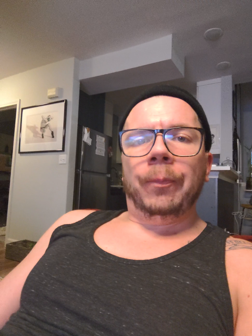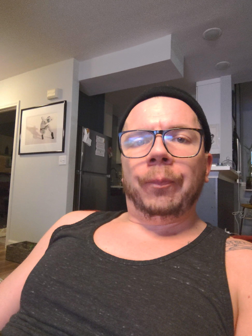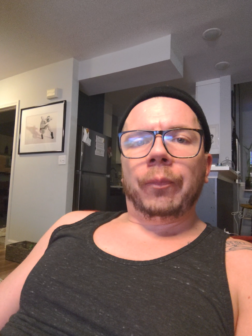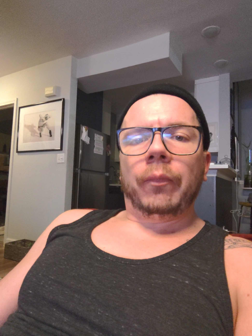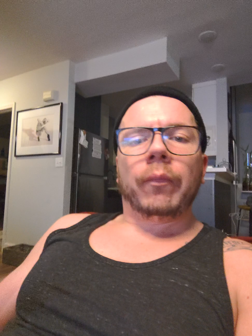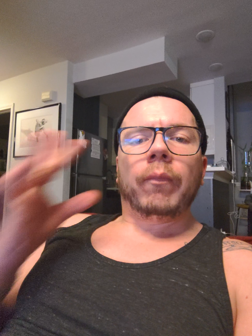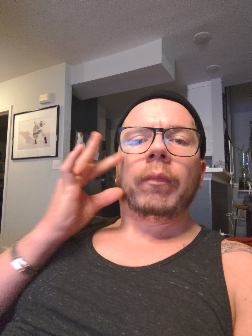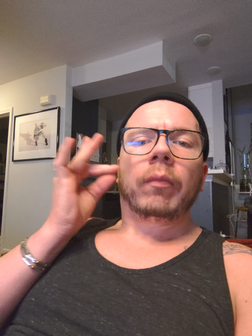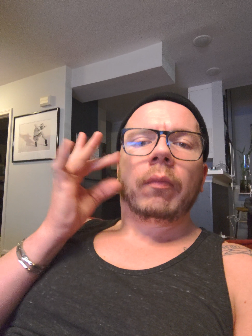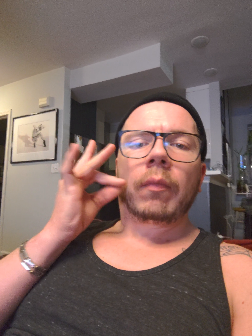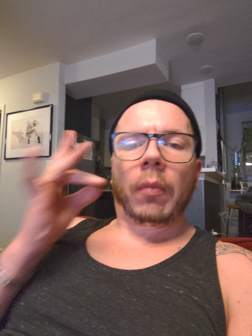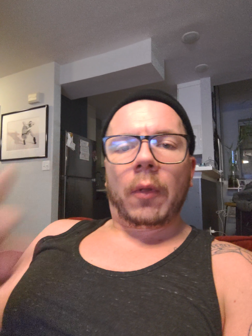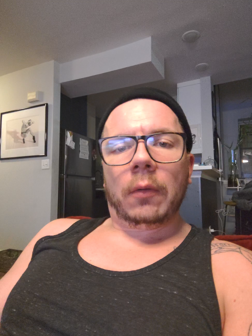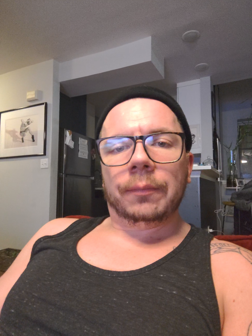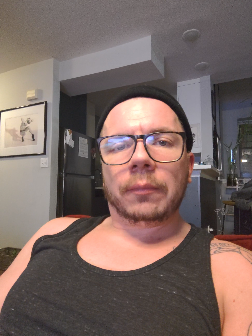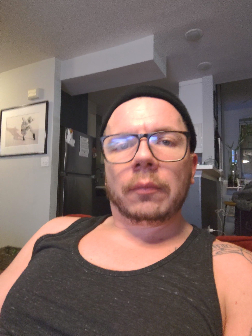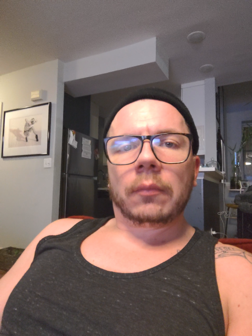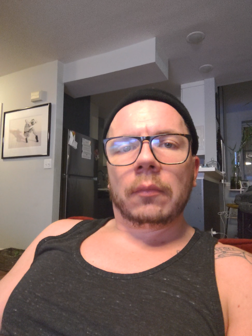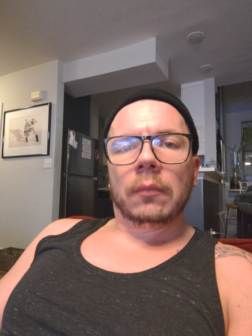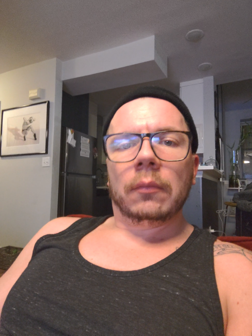cat